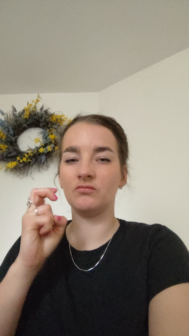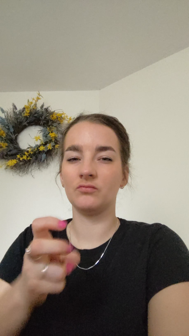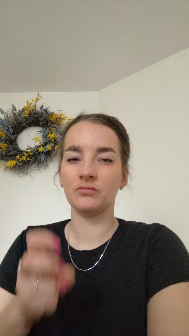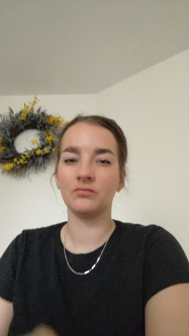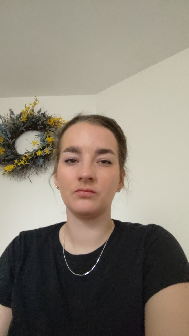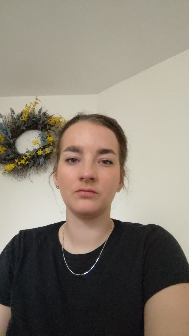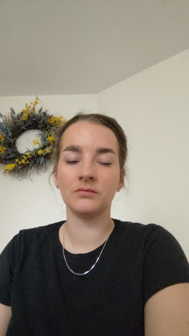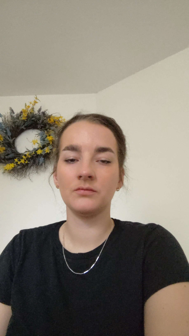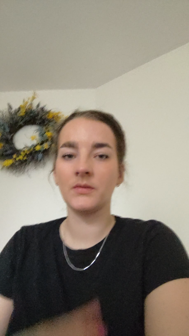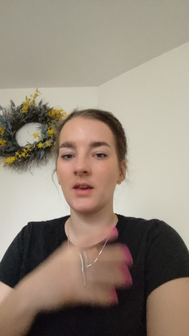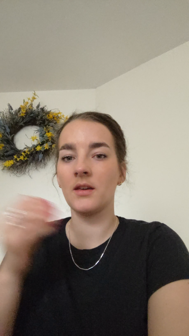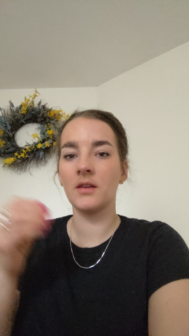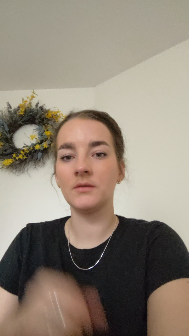and